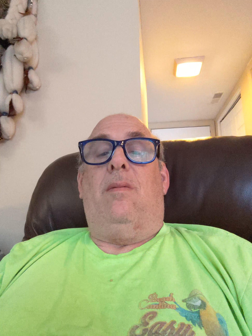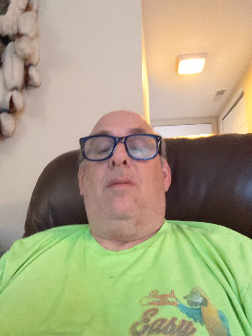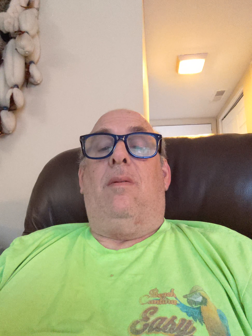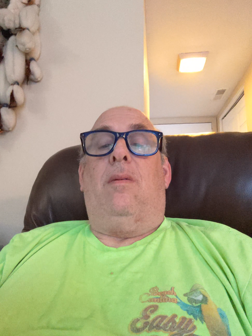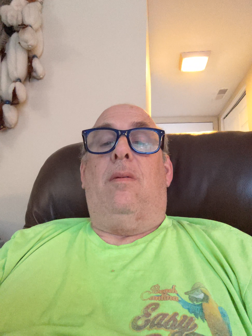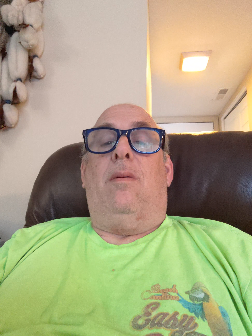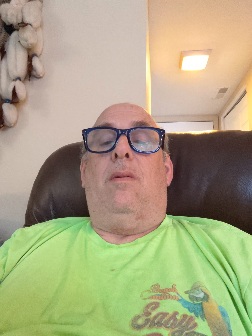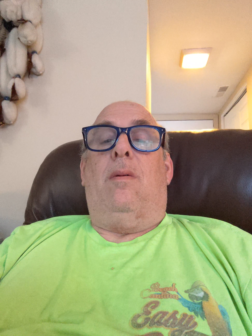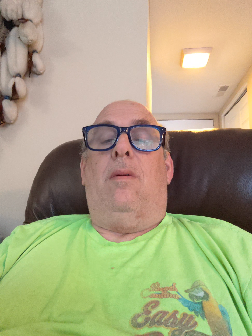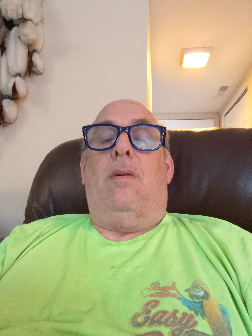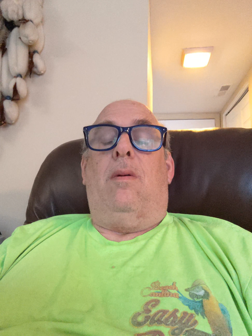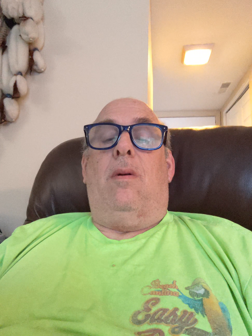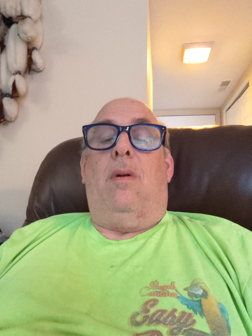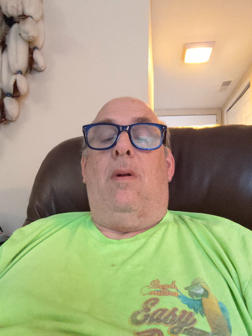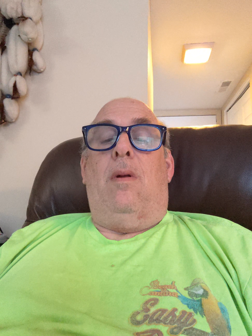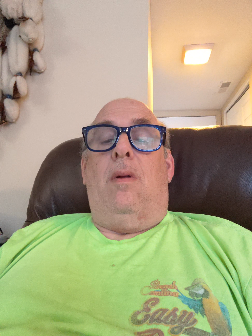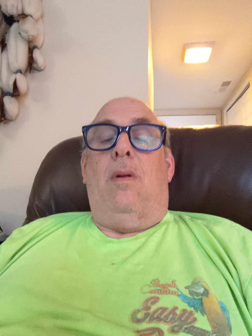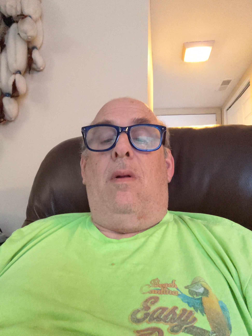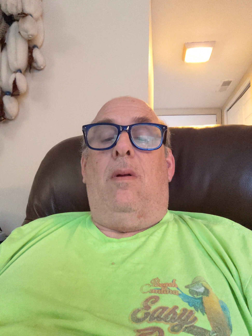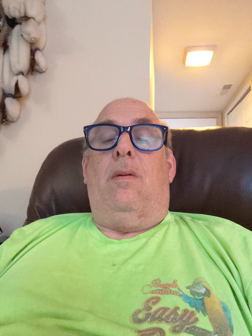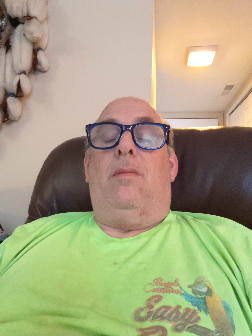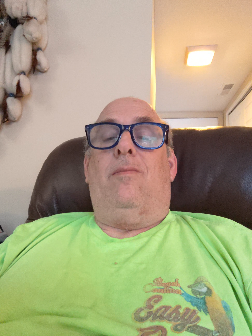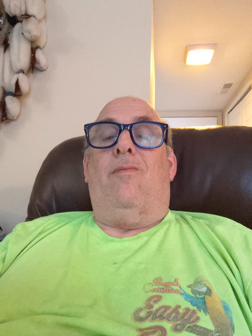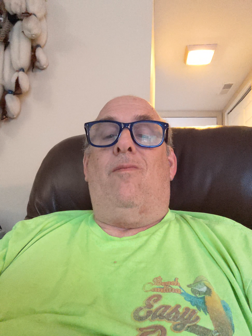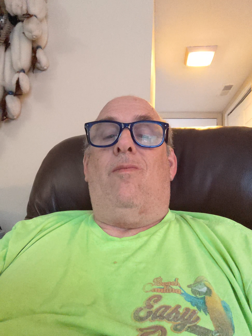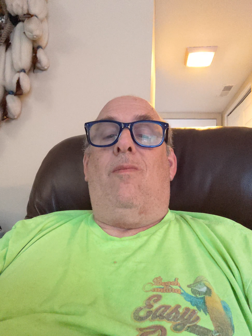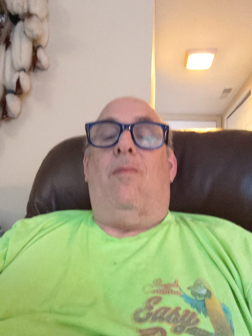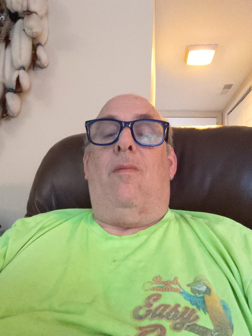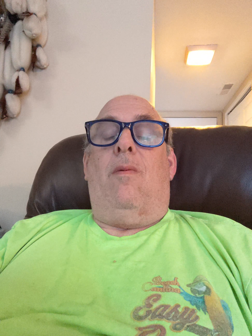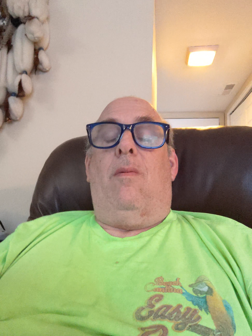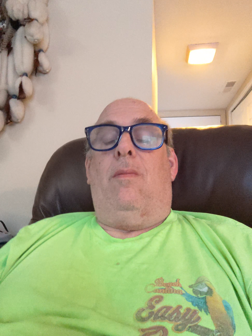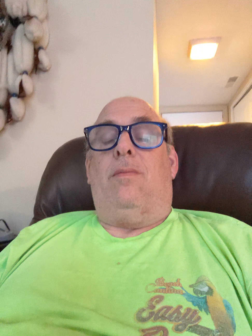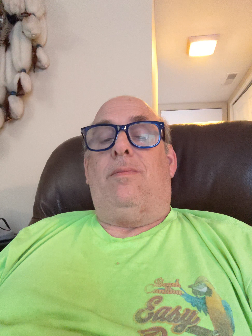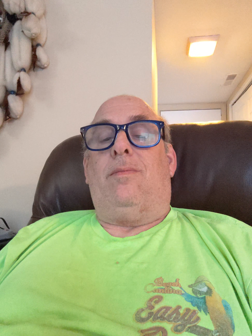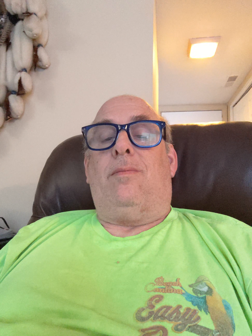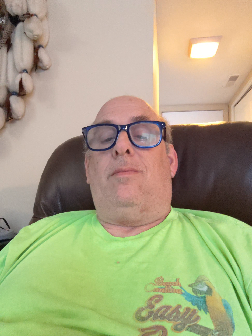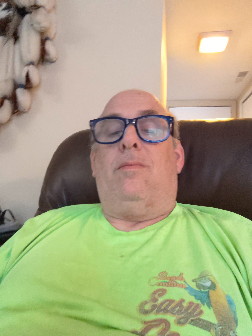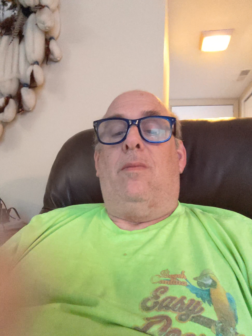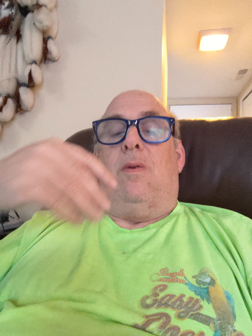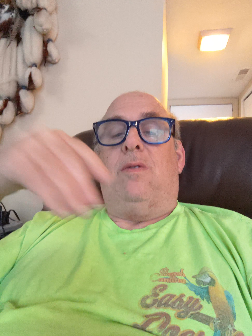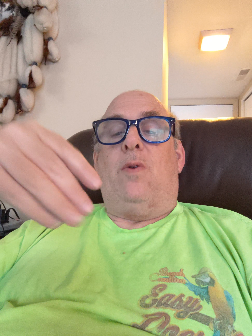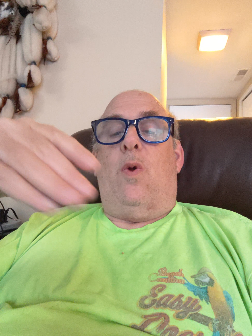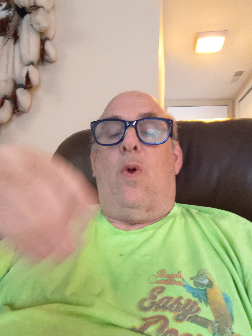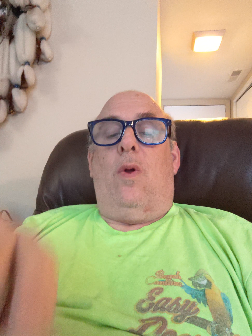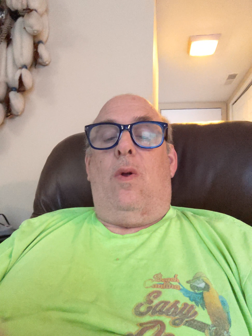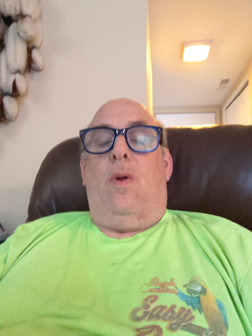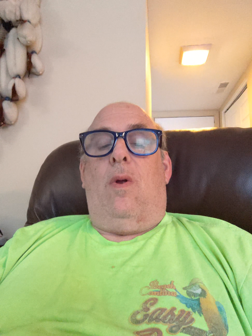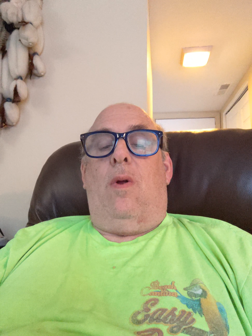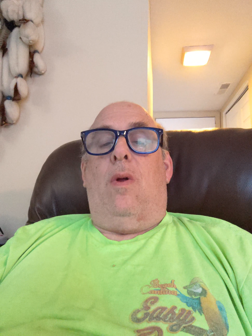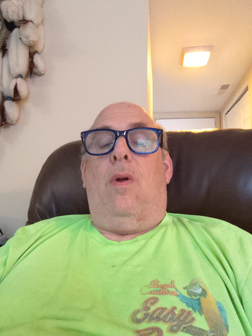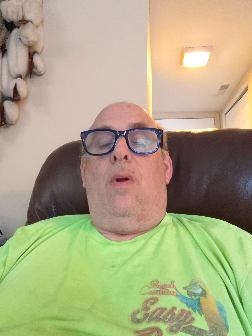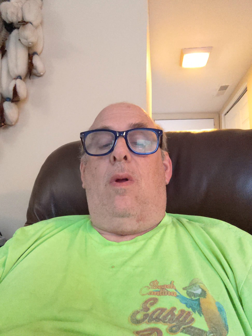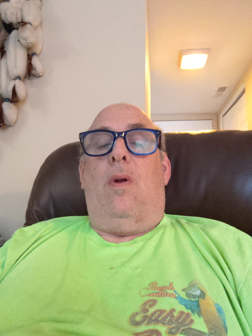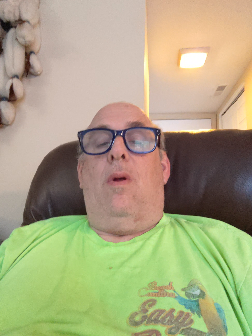store